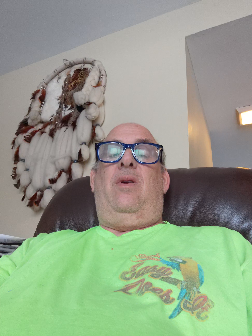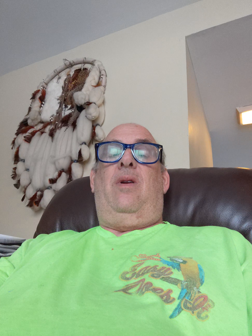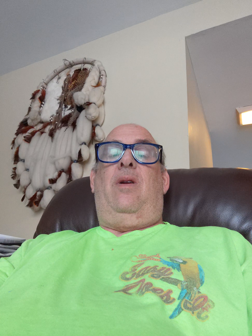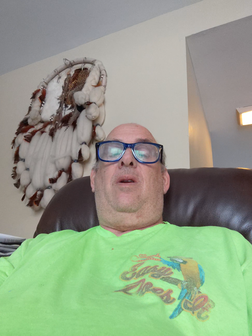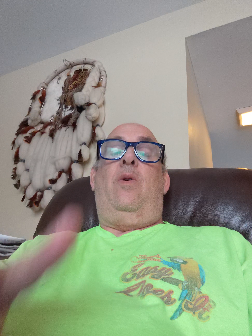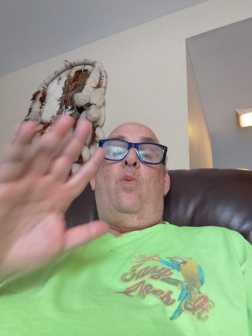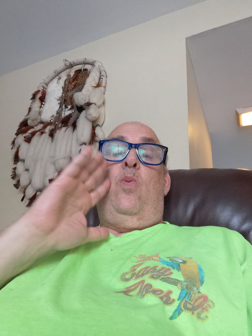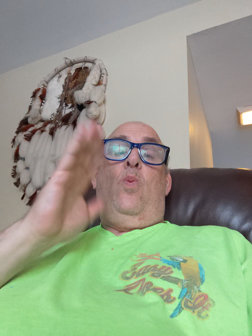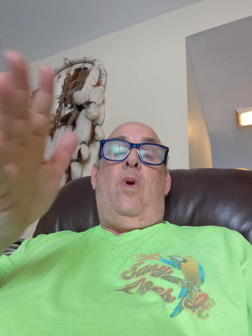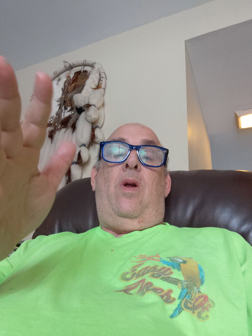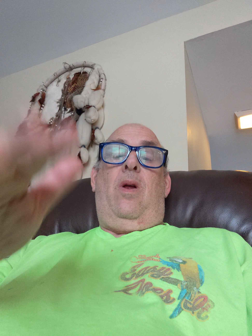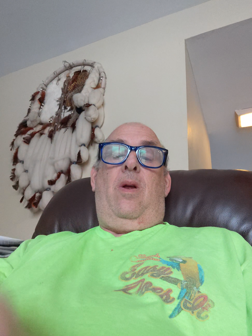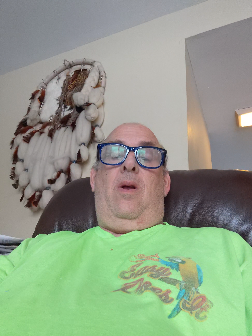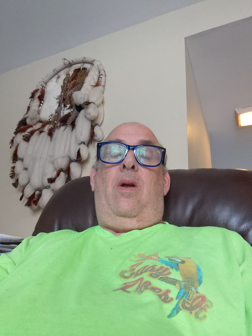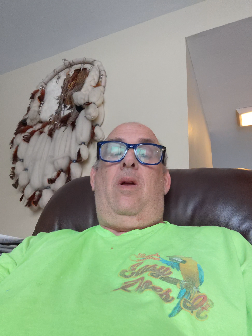will